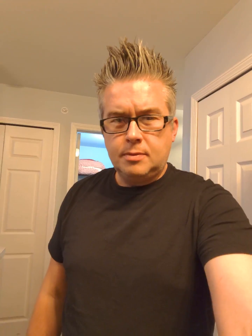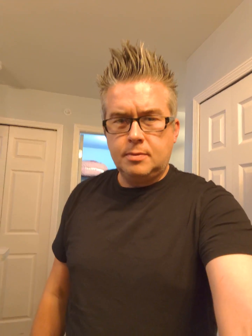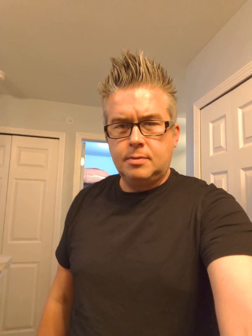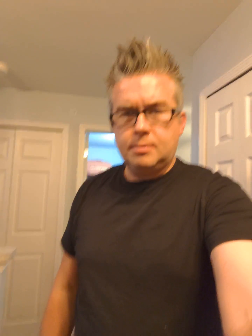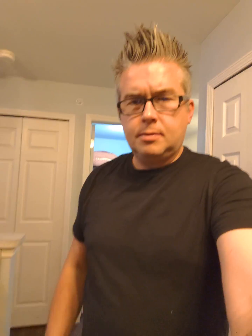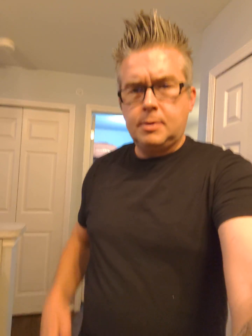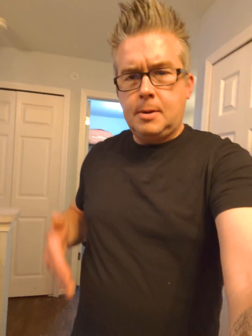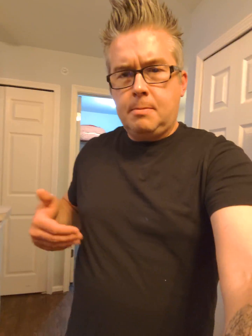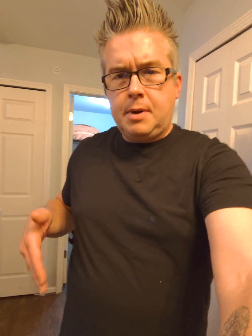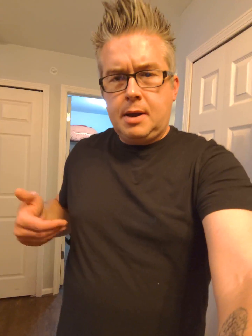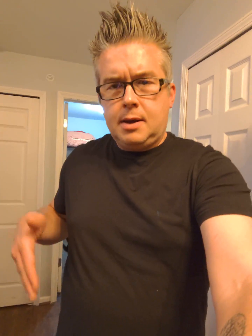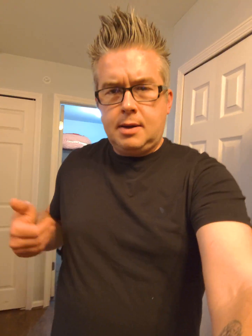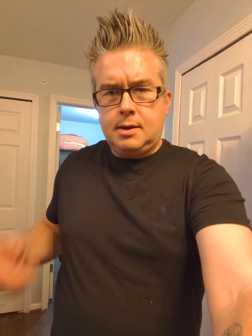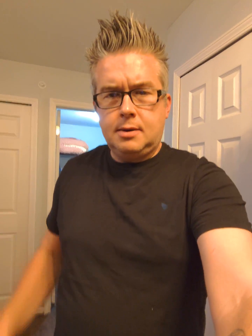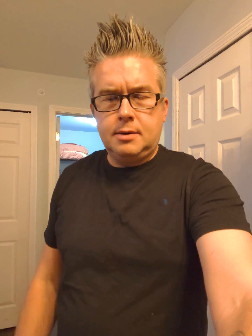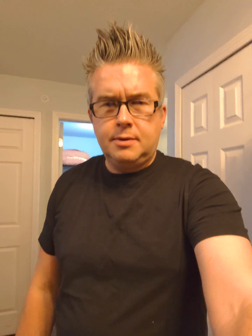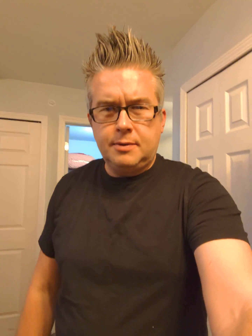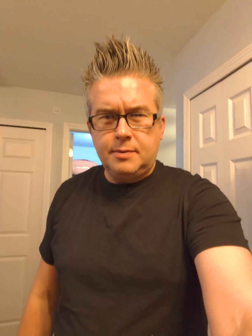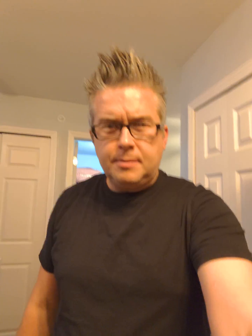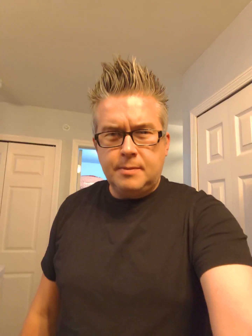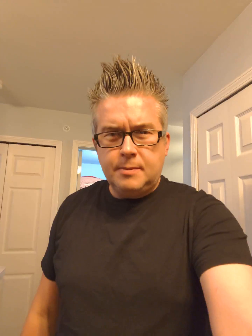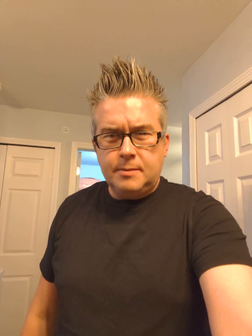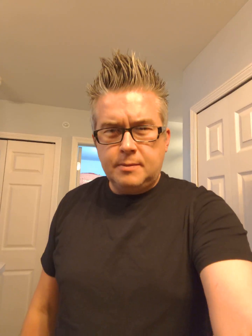pants